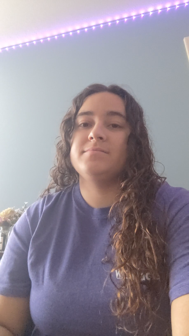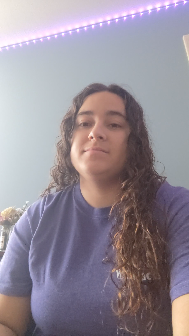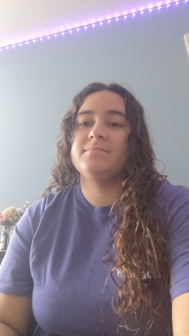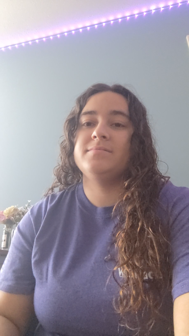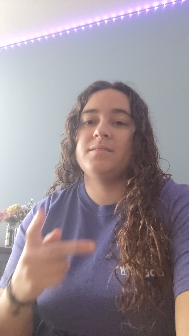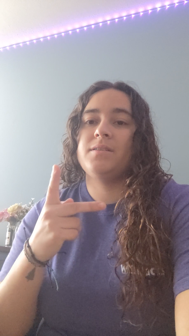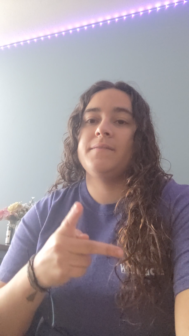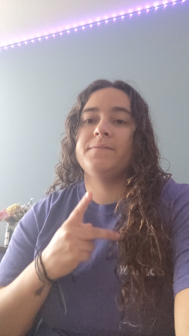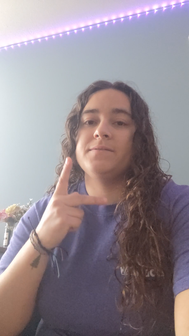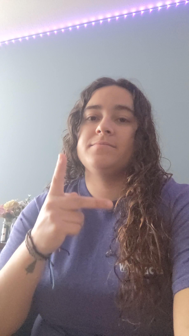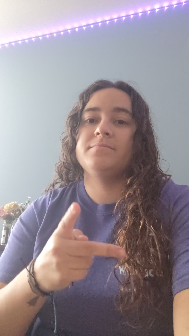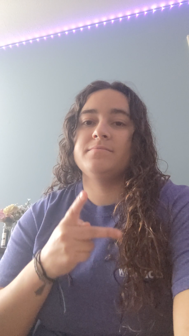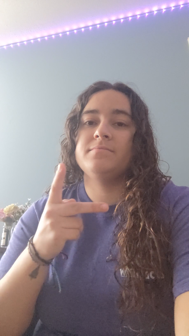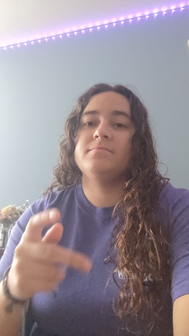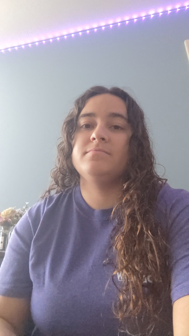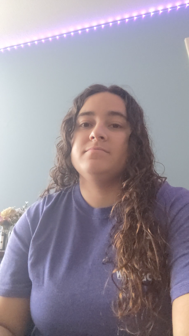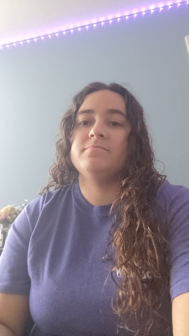careful